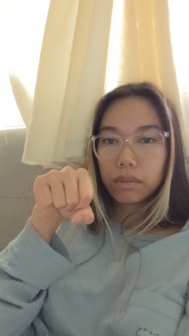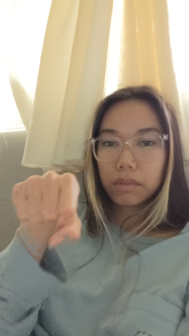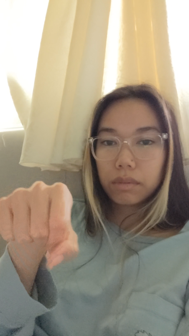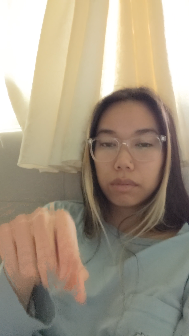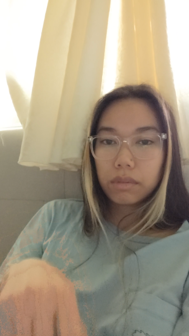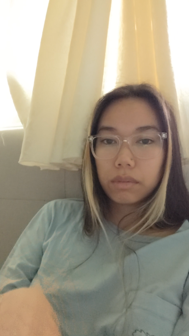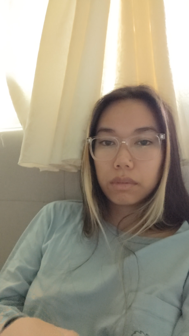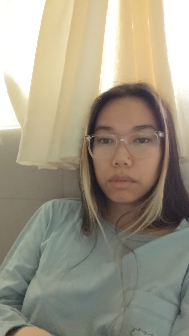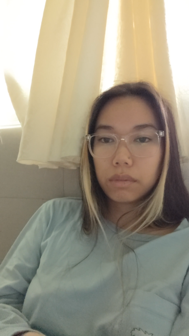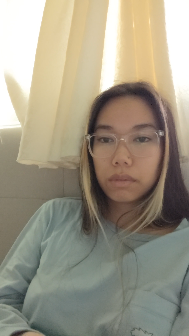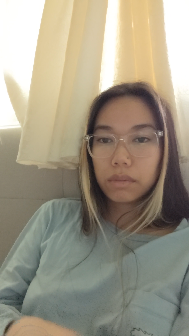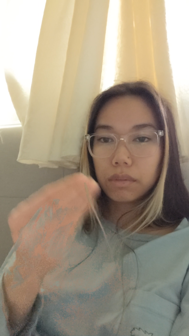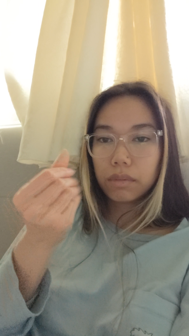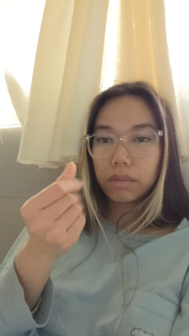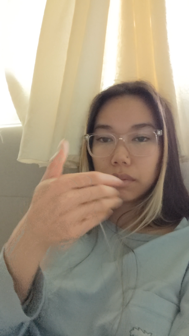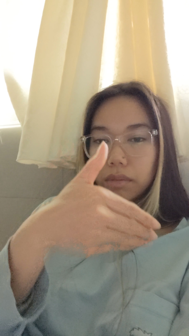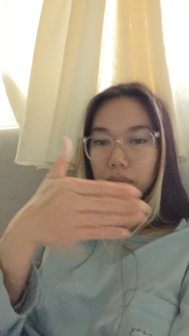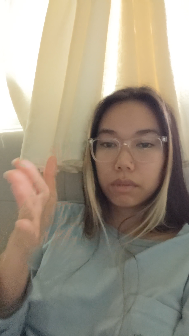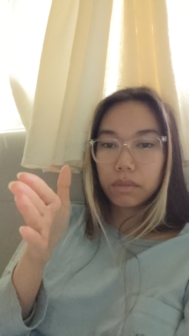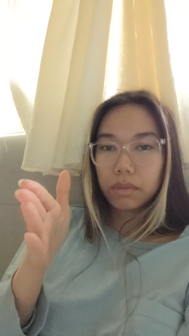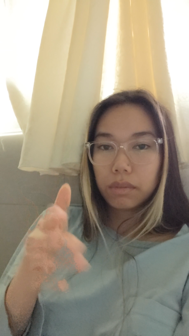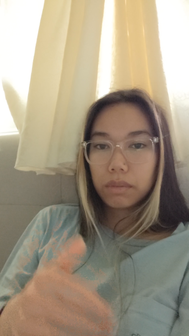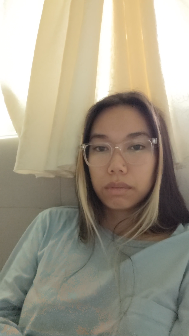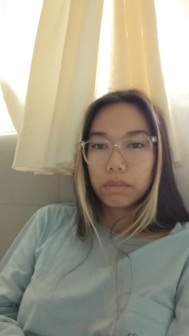sandbox